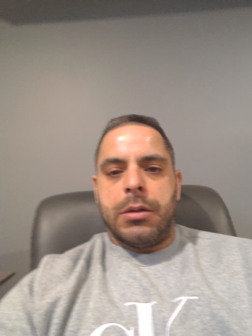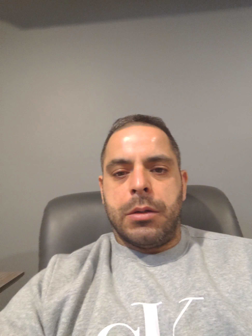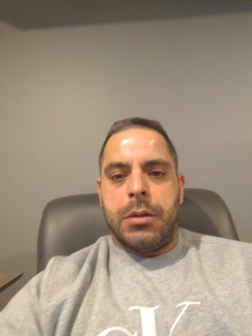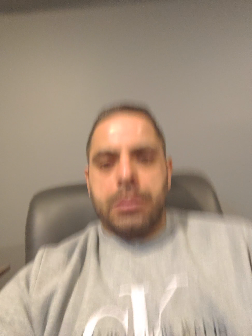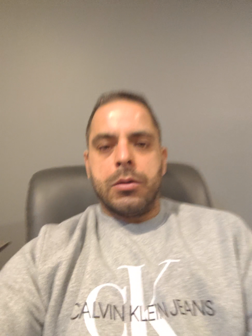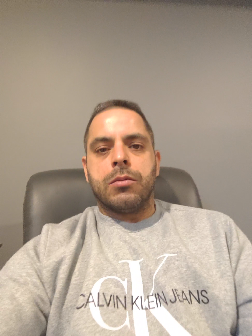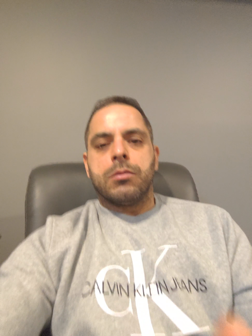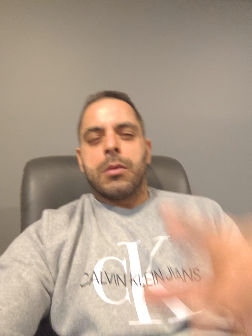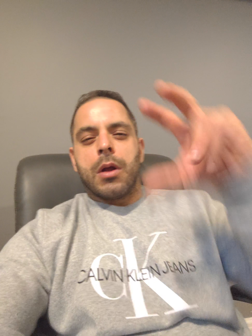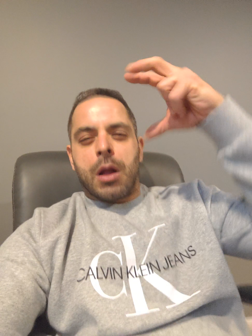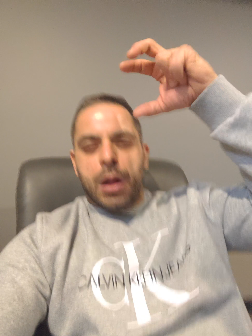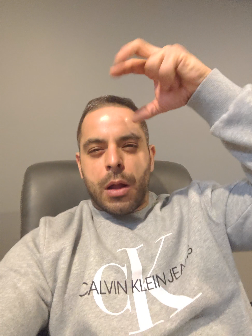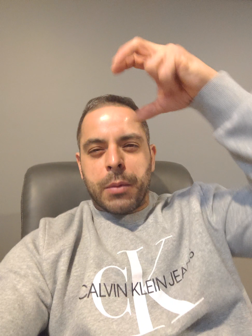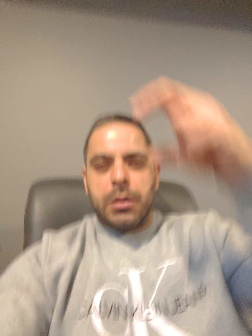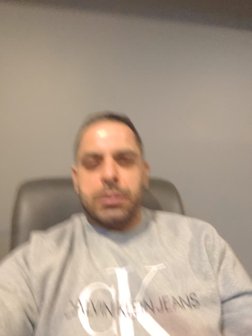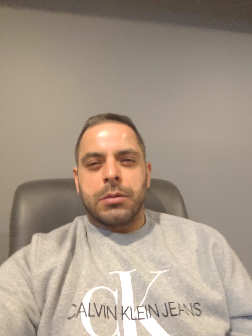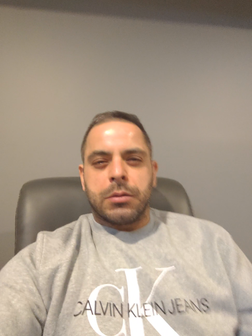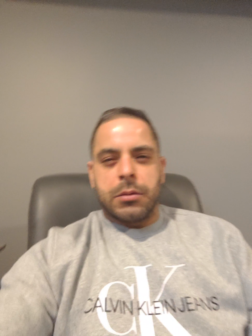helicopter